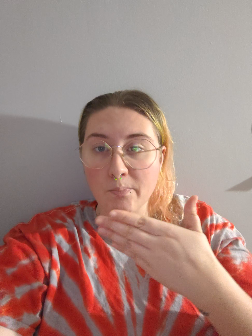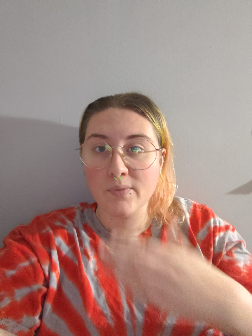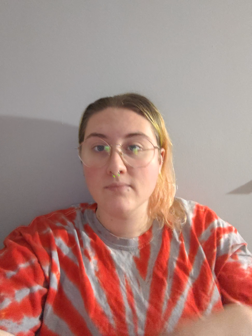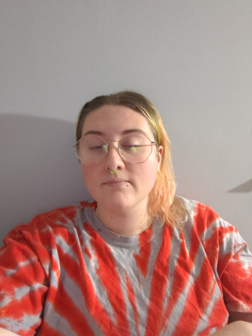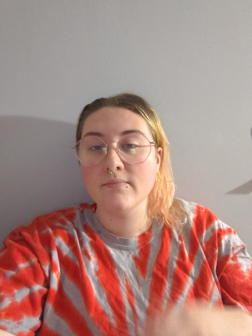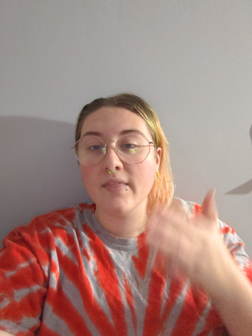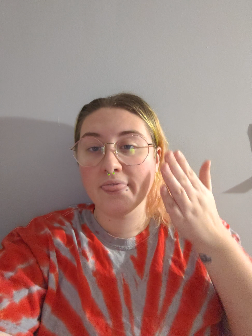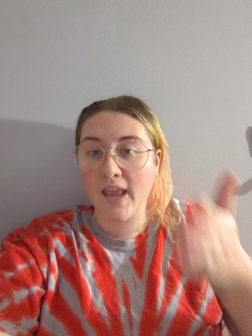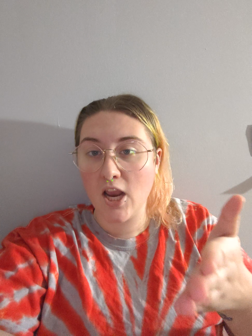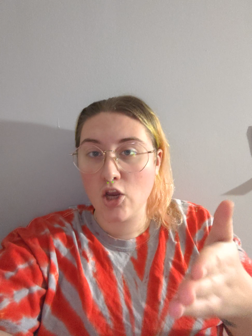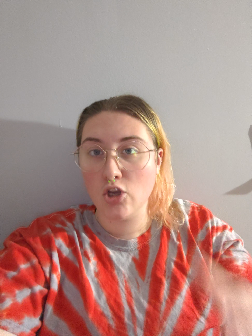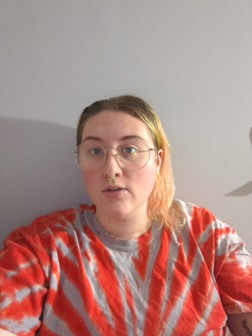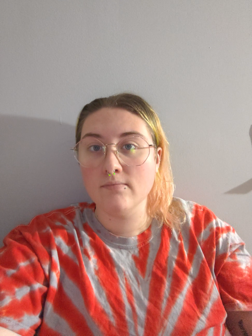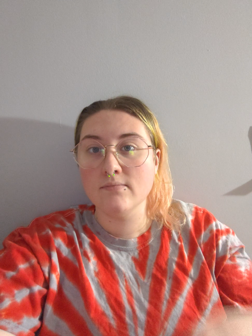there